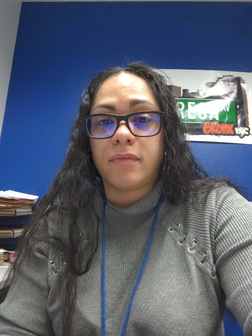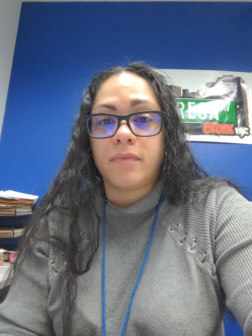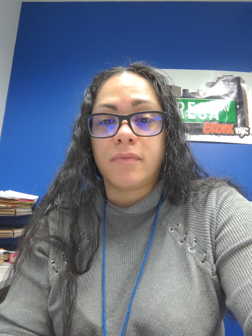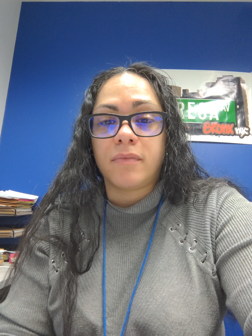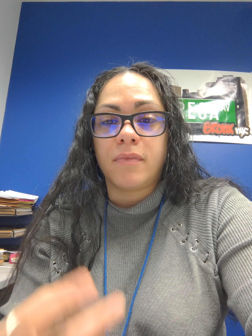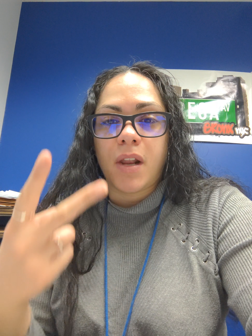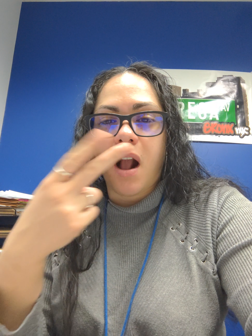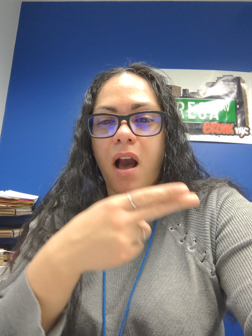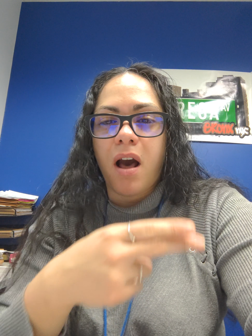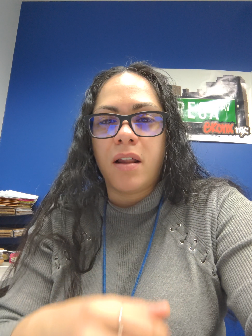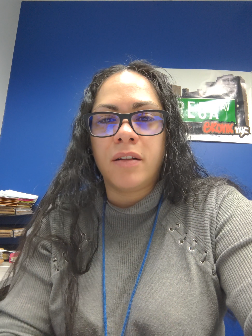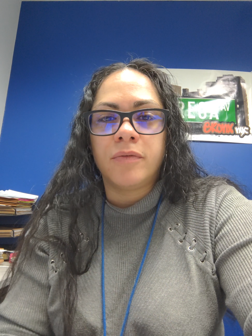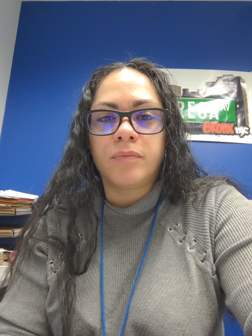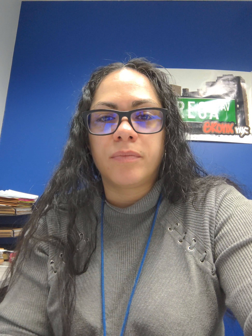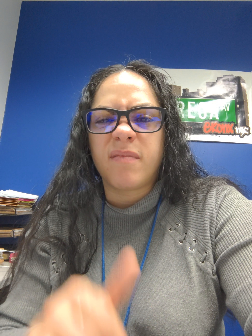cut